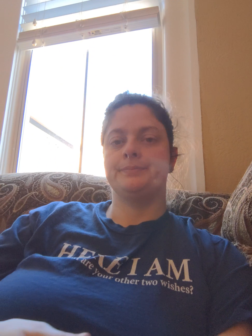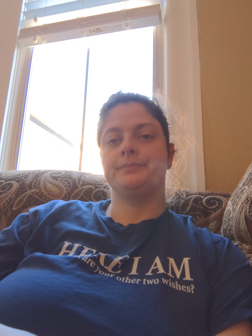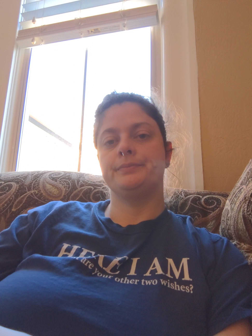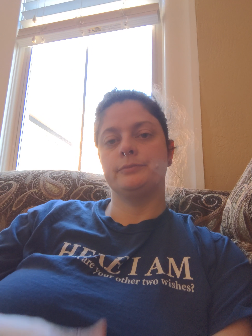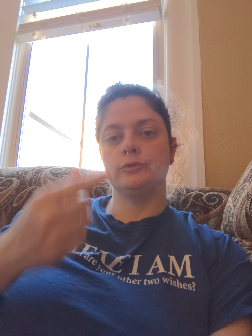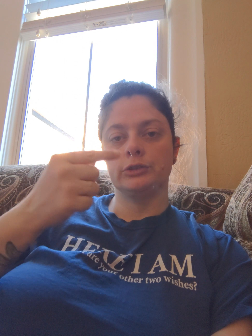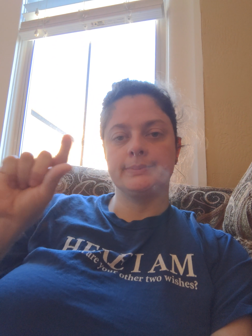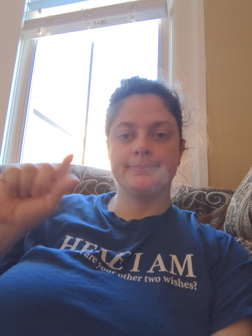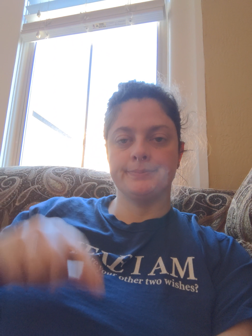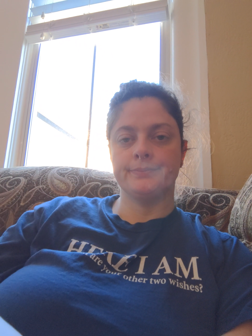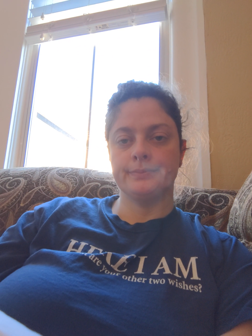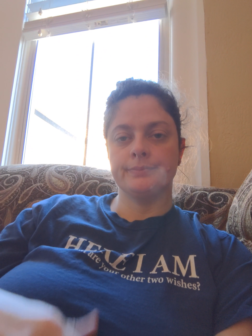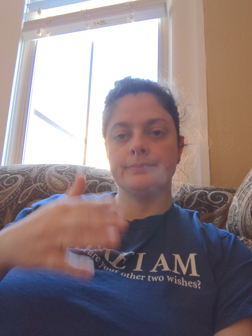green